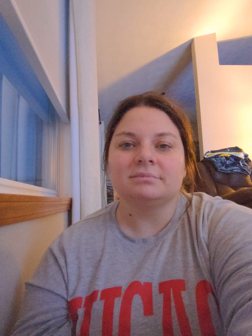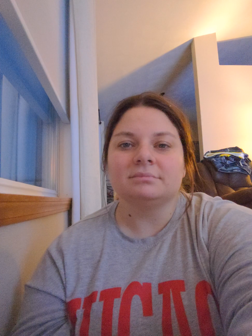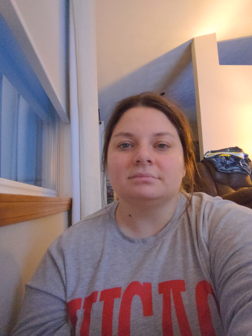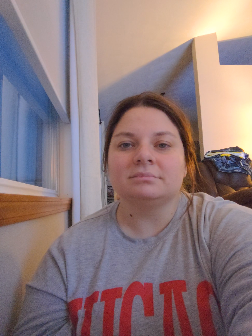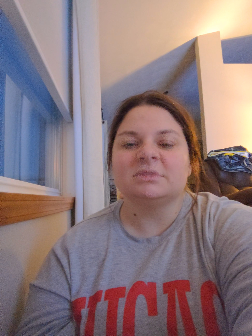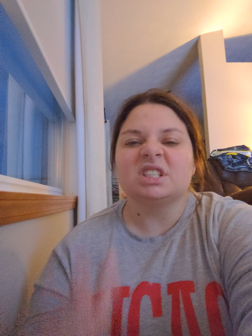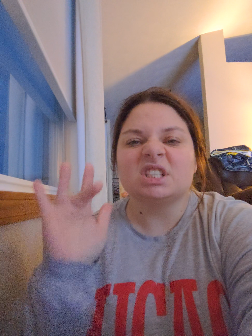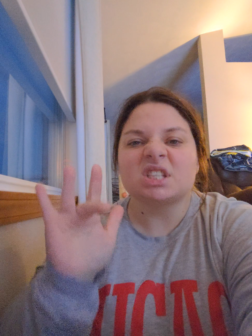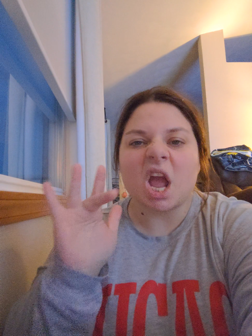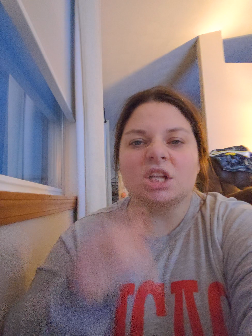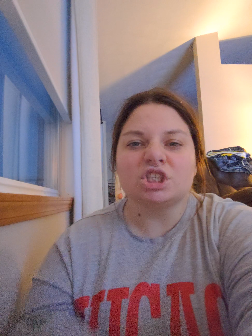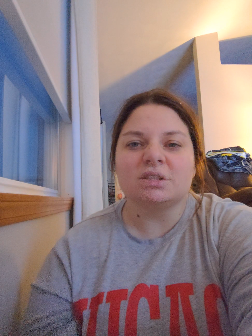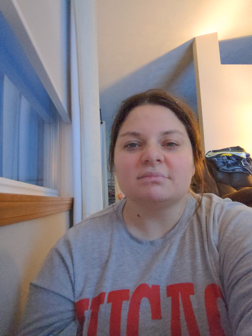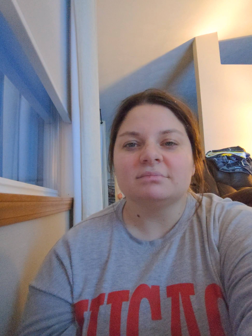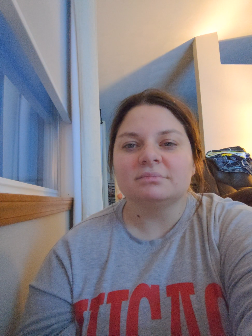touch